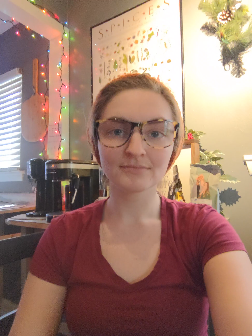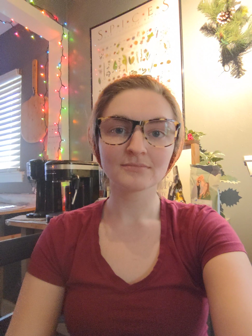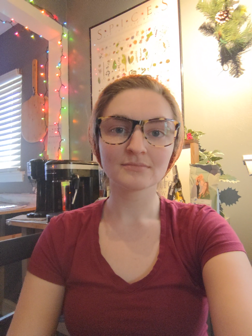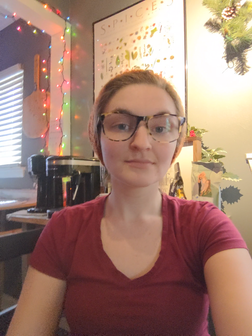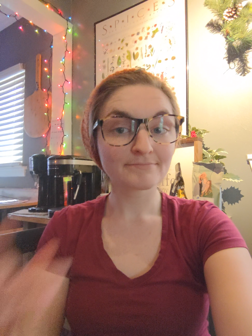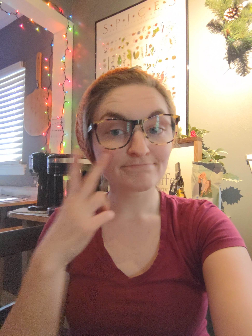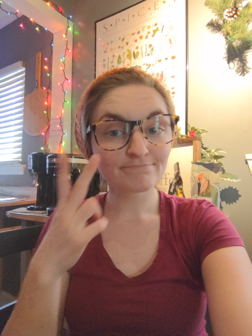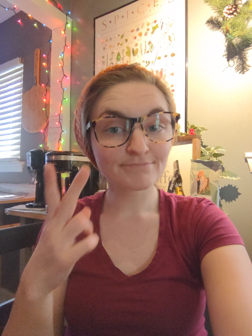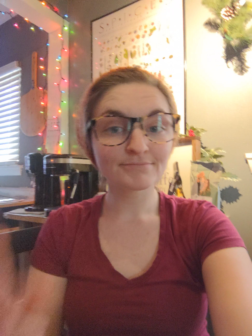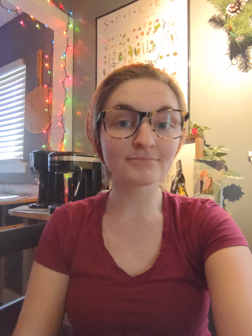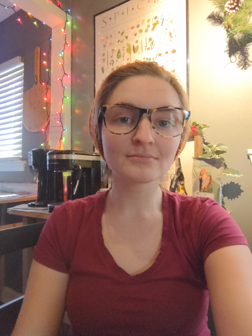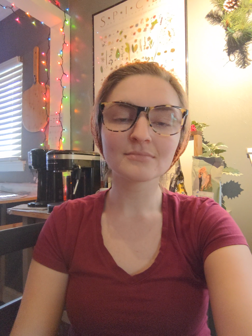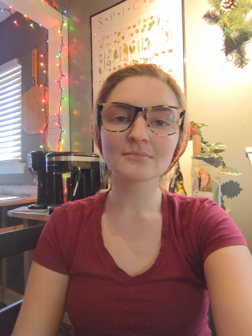see